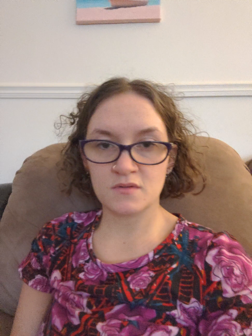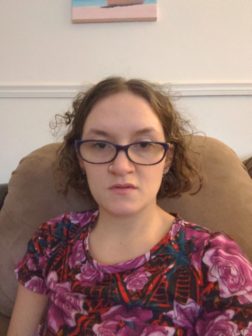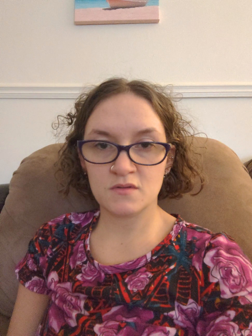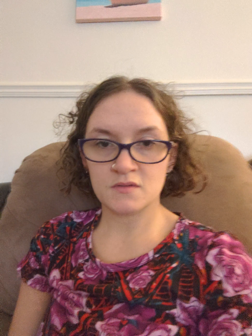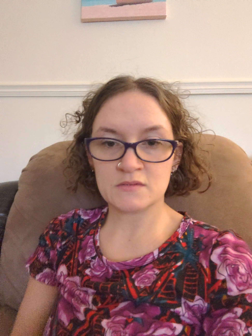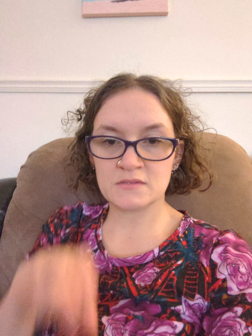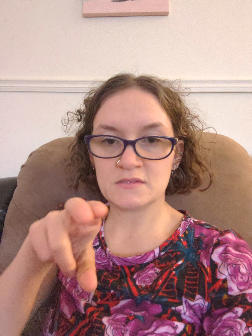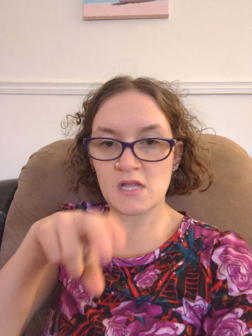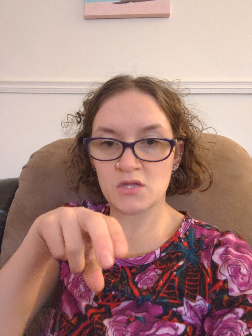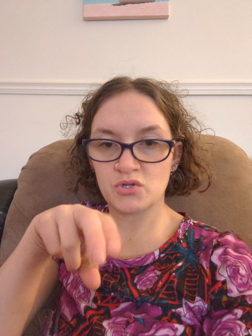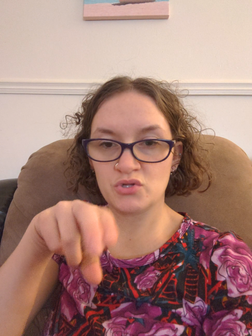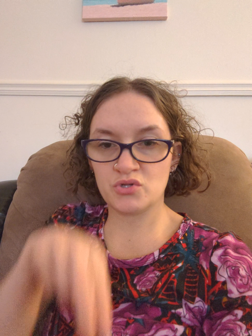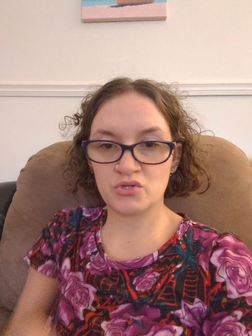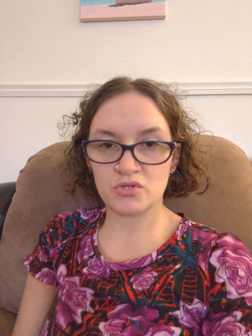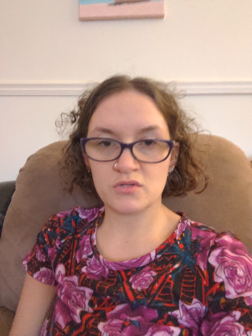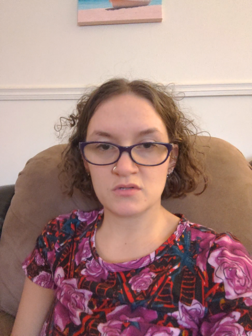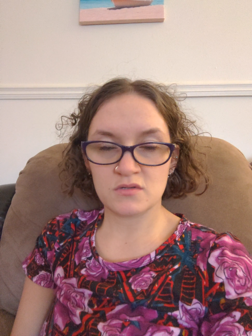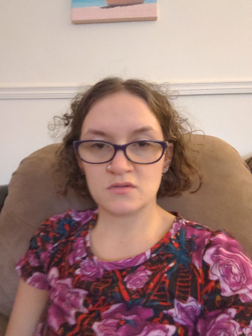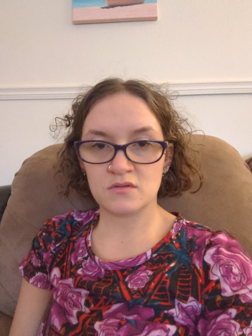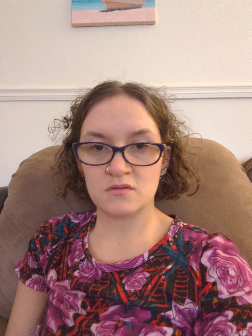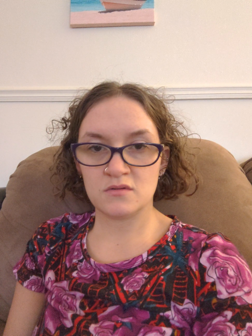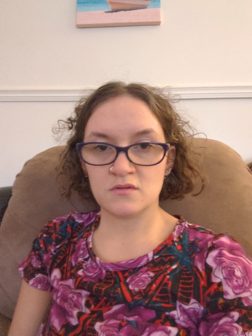chair